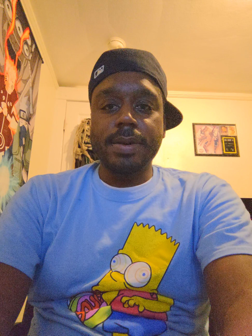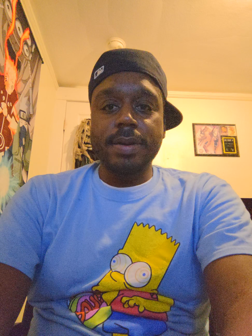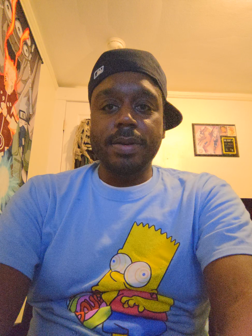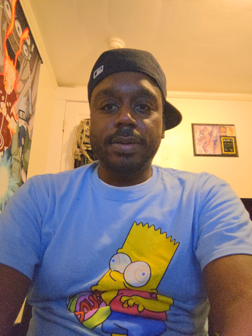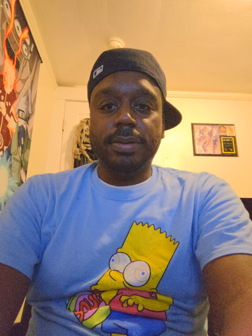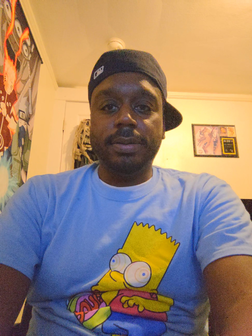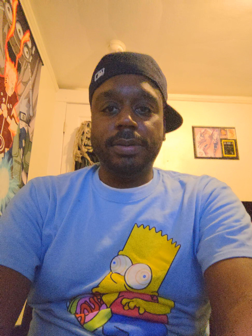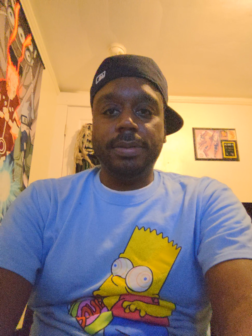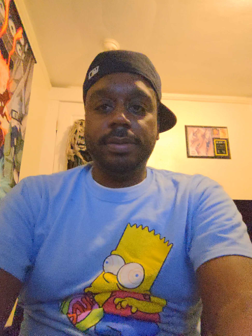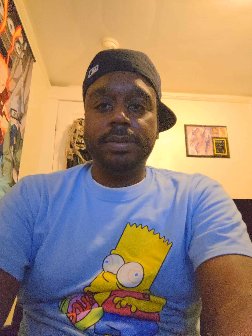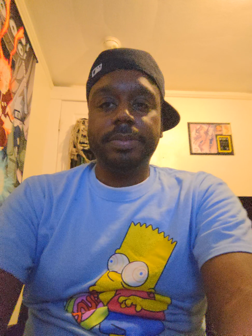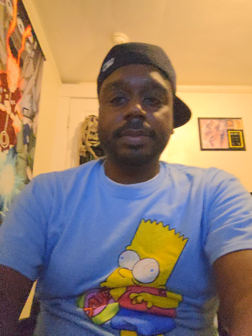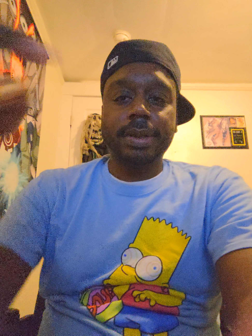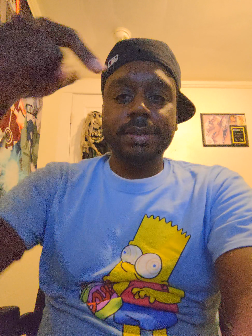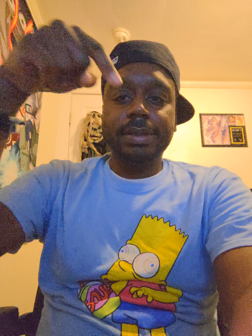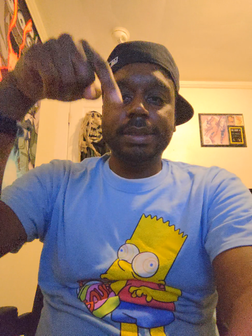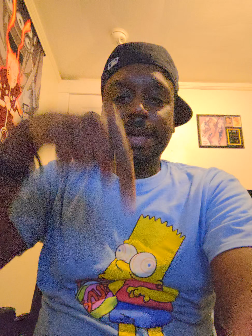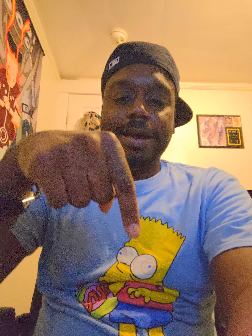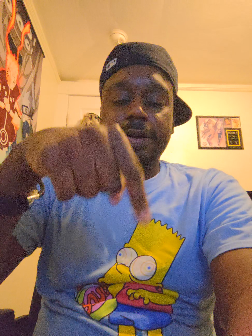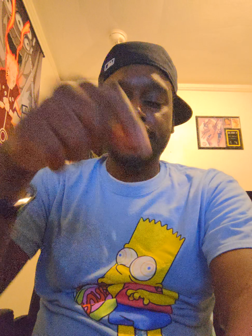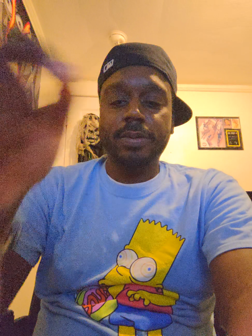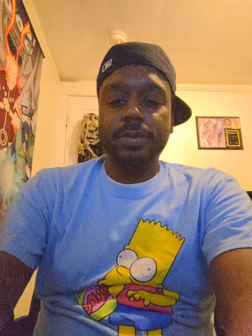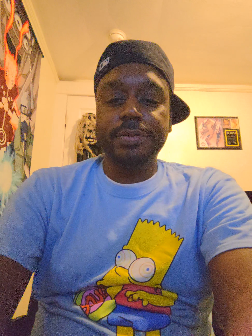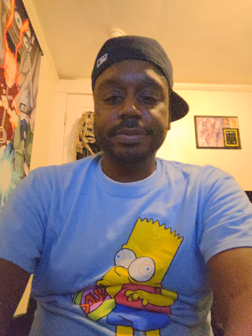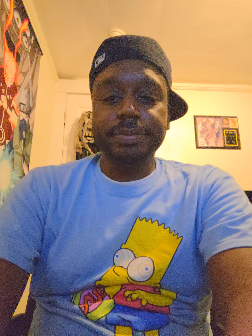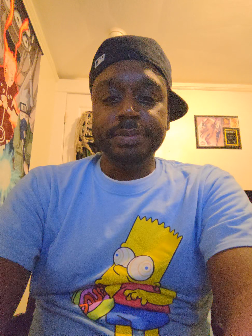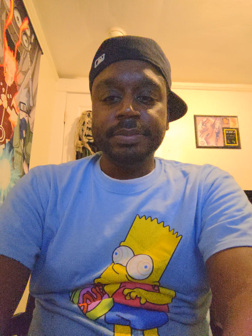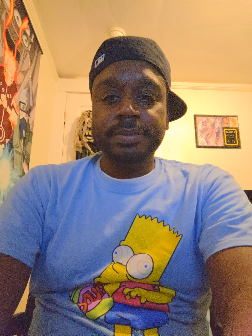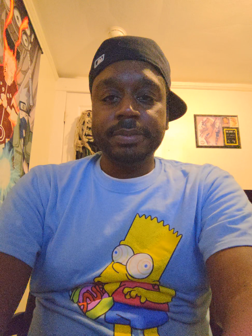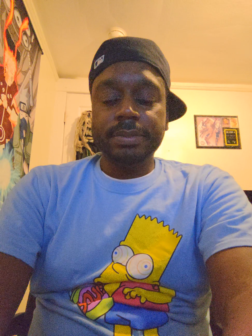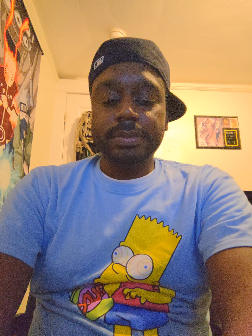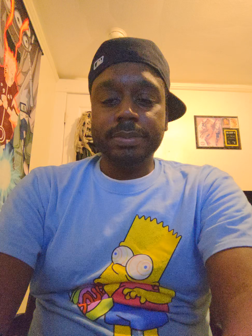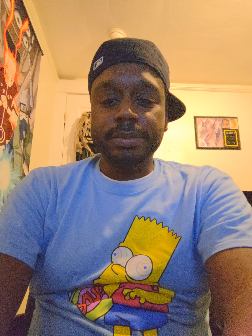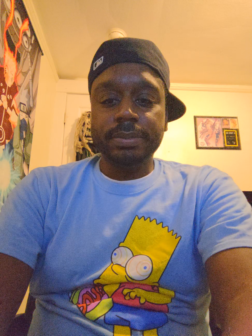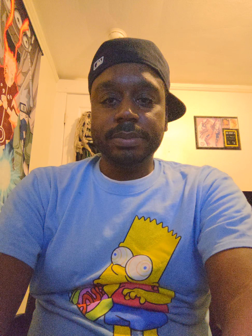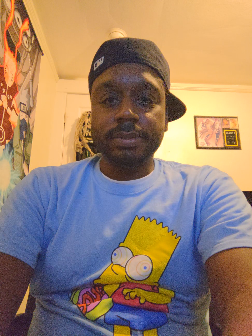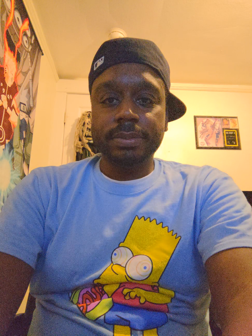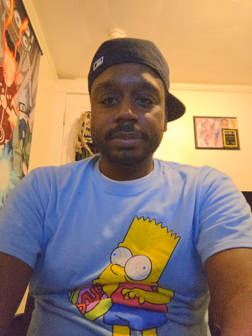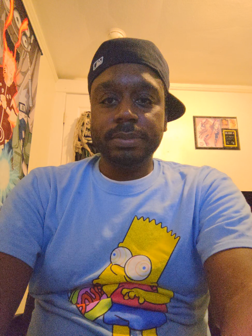down